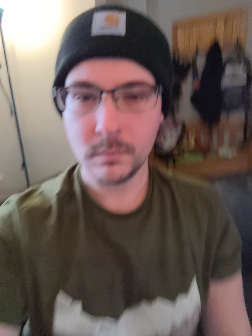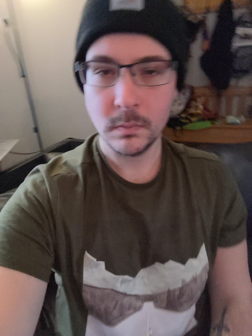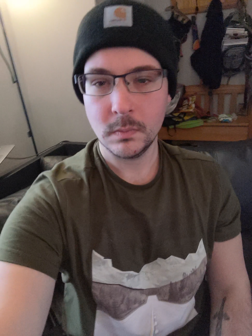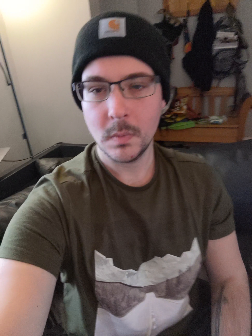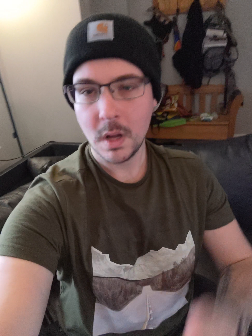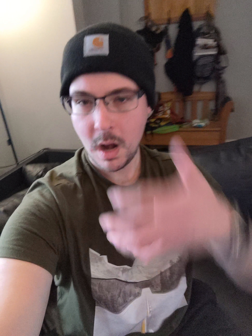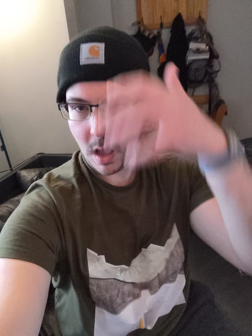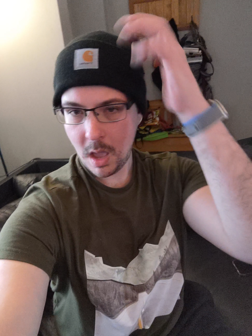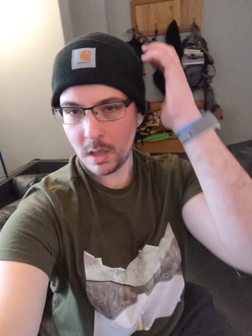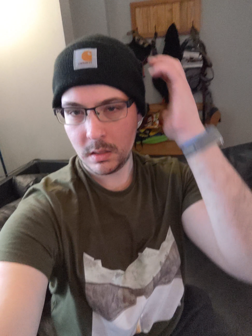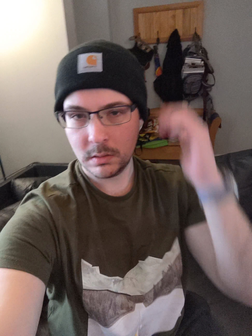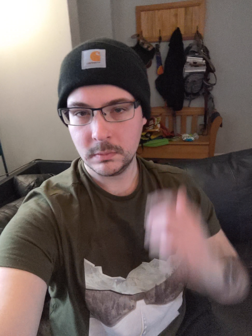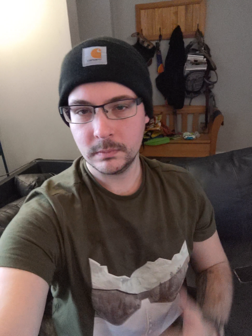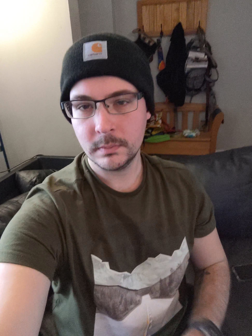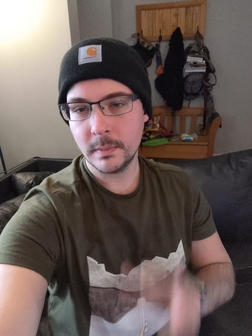lion